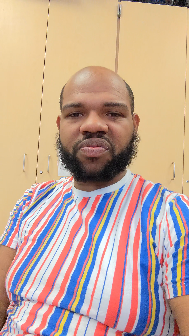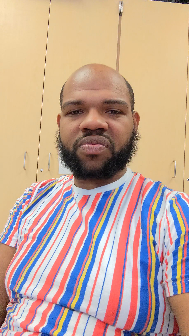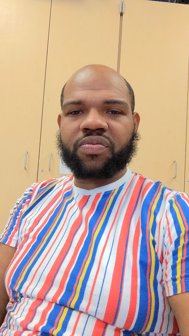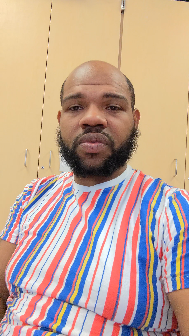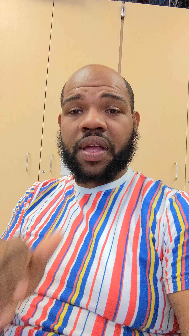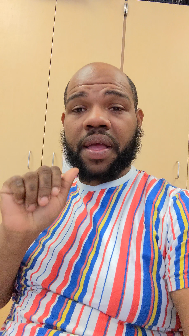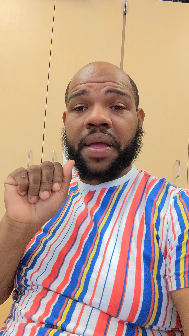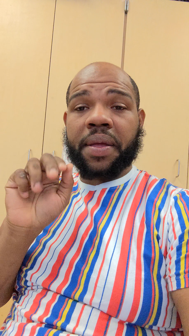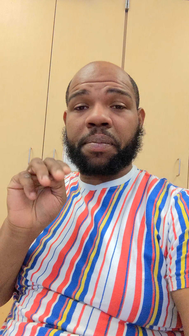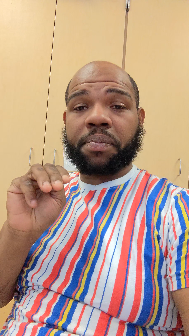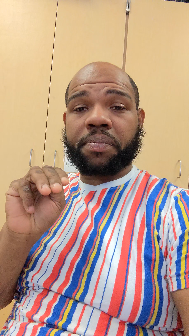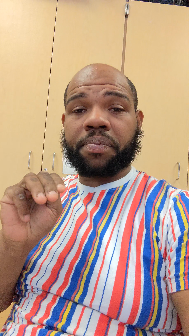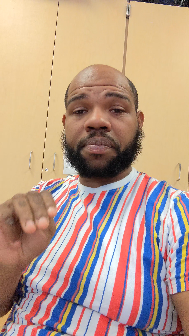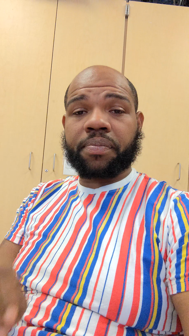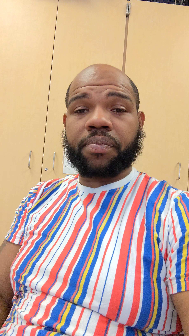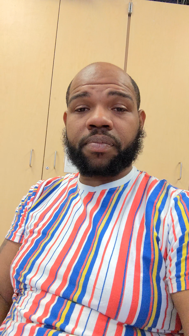am